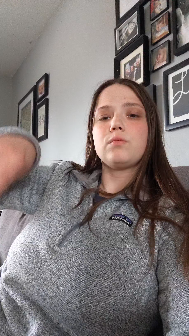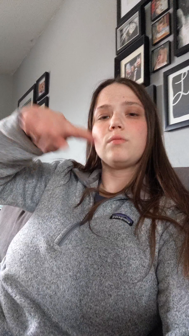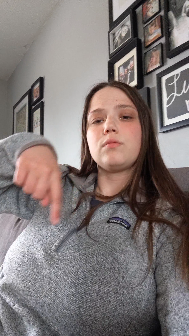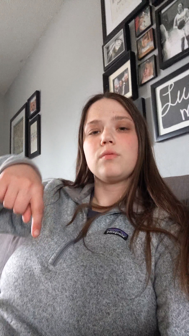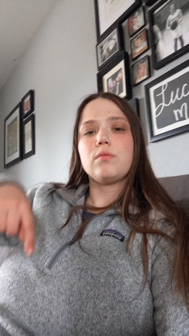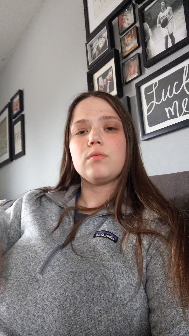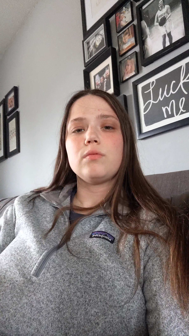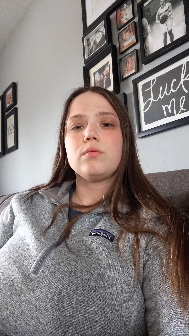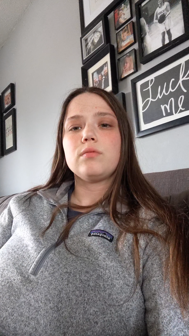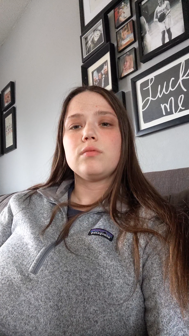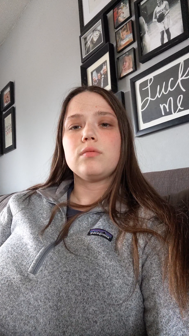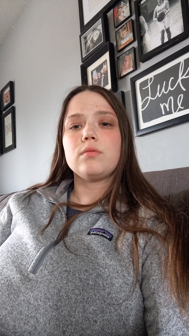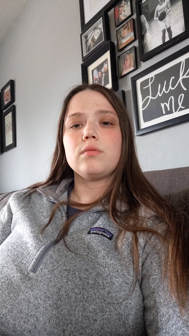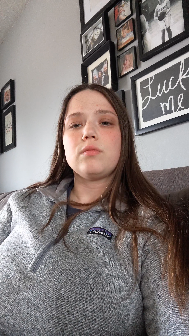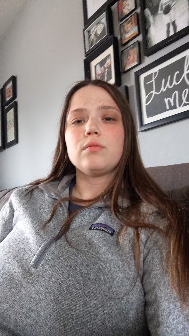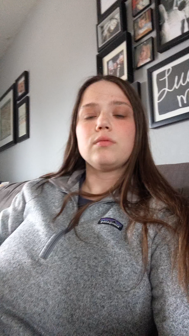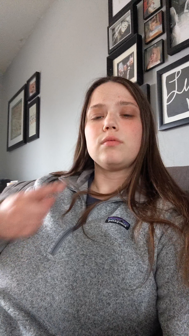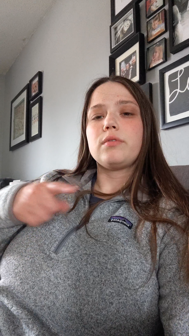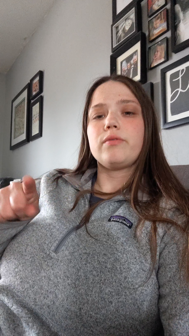knife